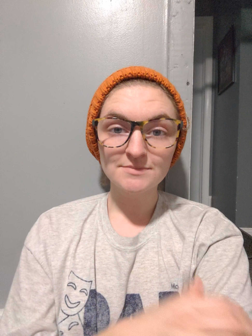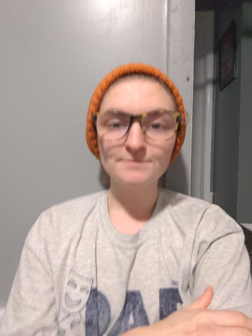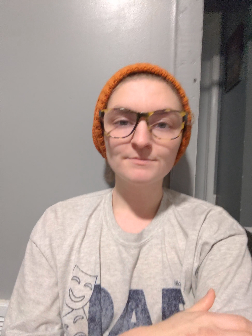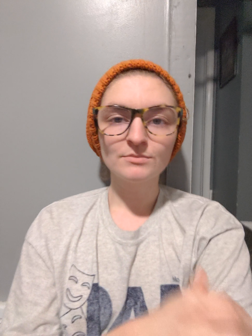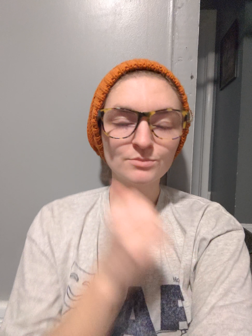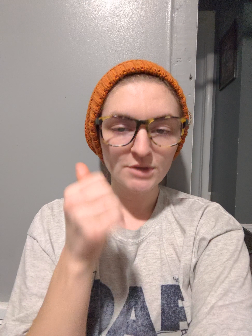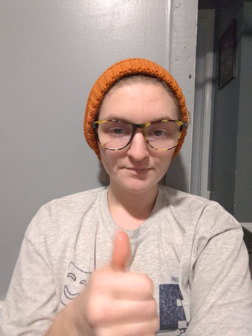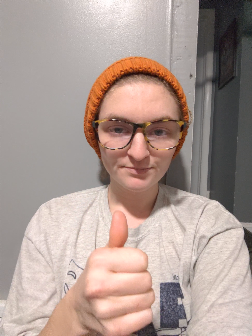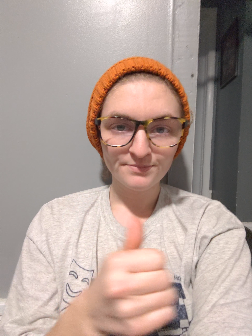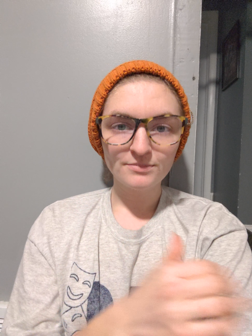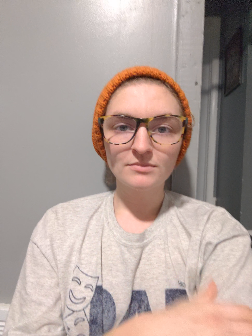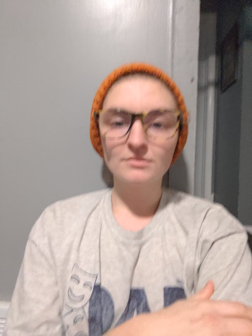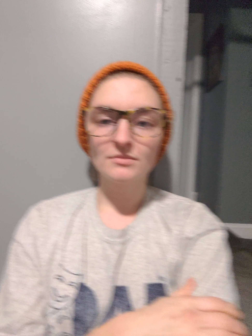every